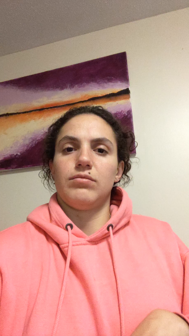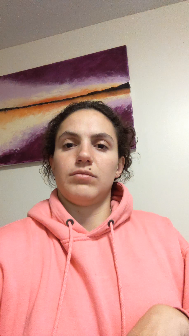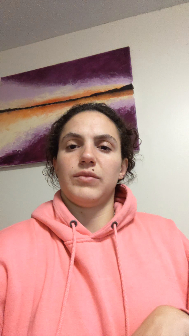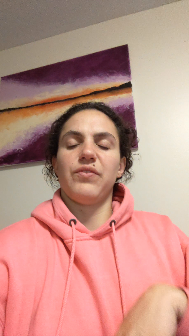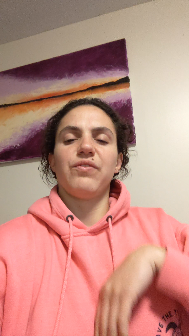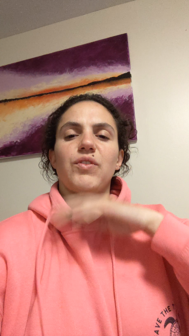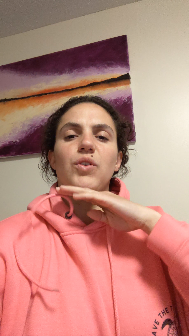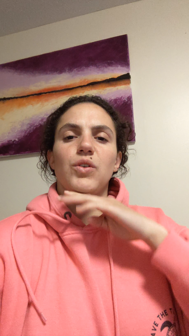full